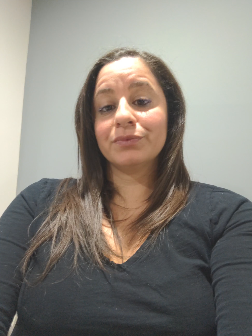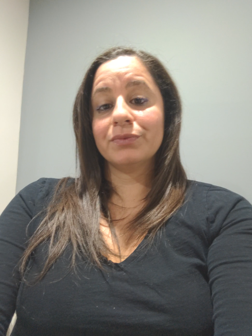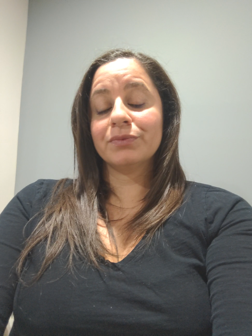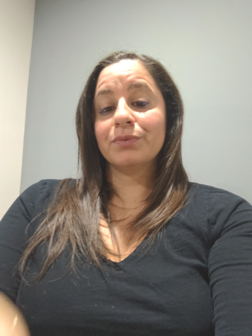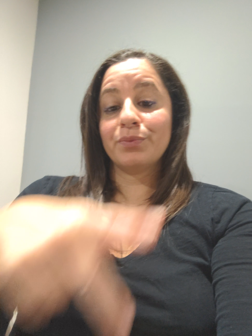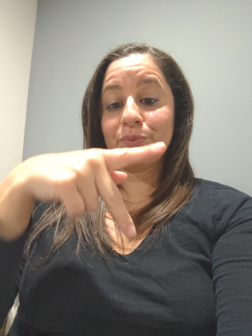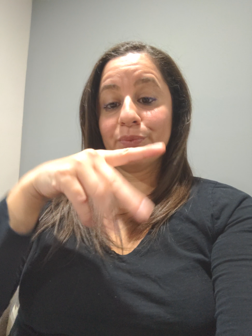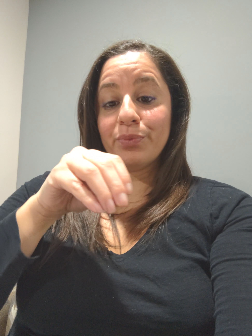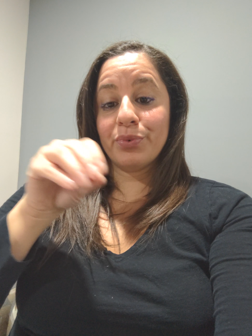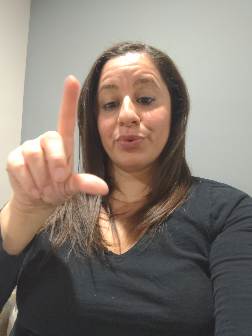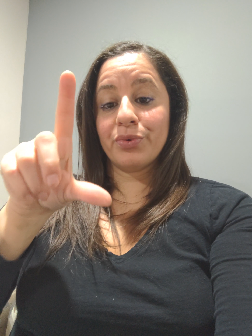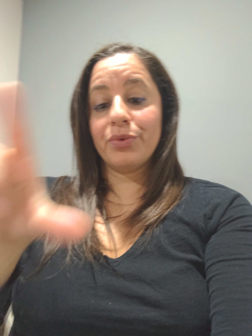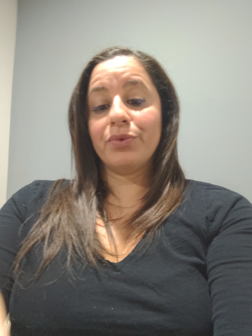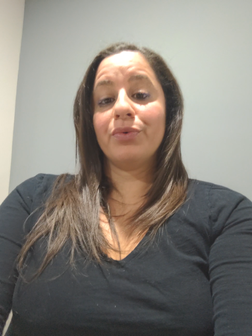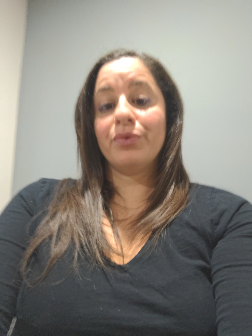pool